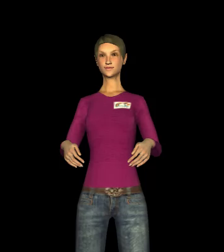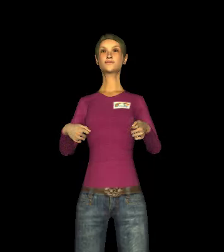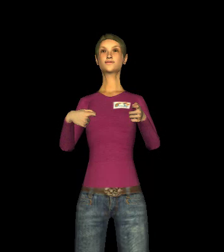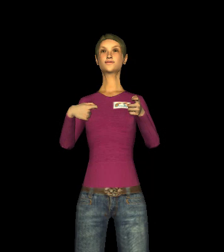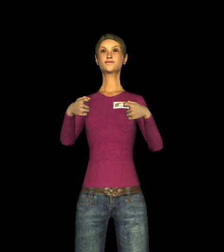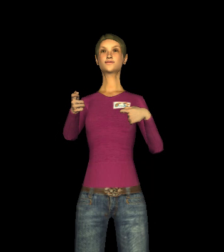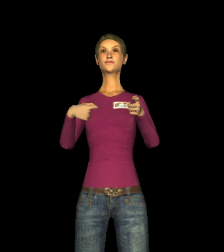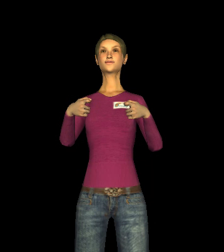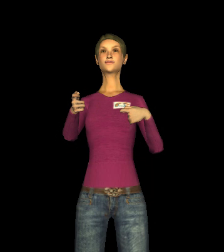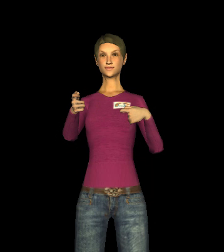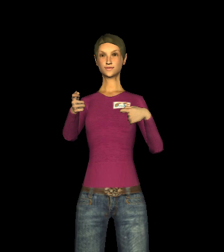تجارة